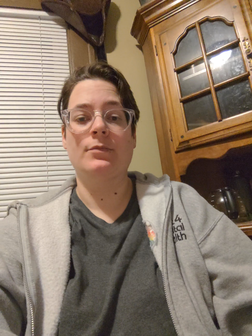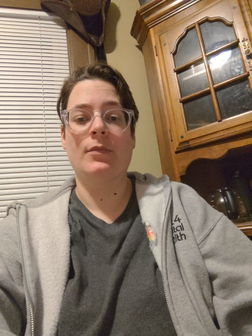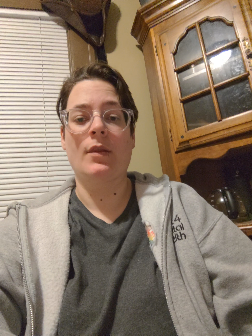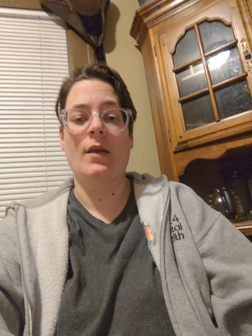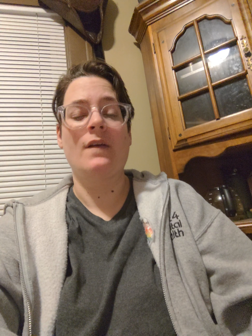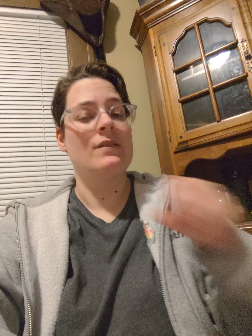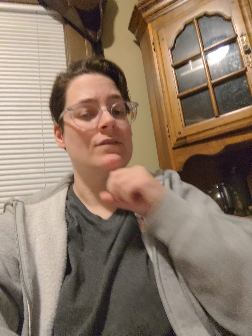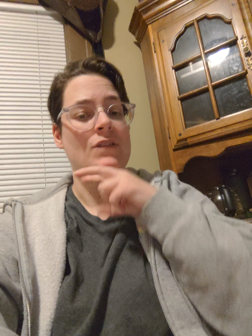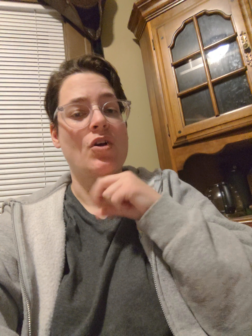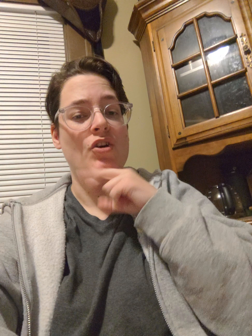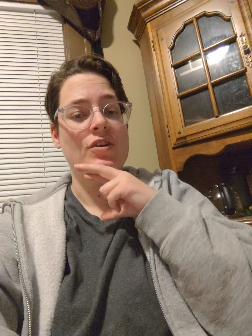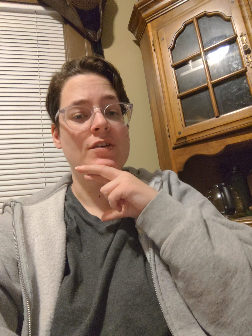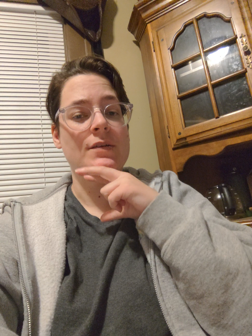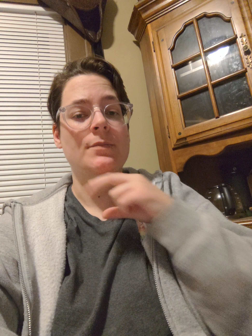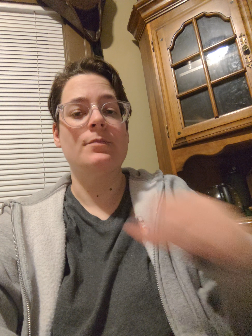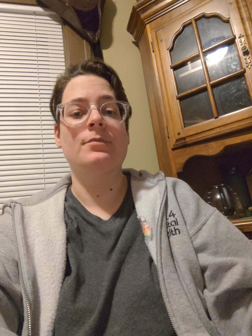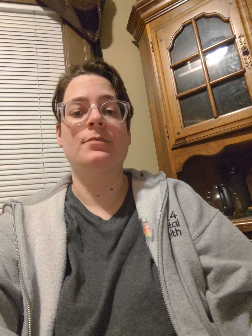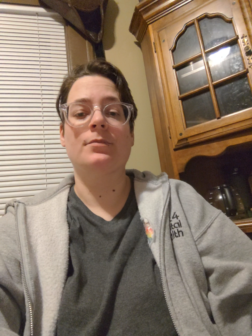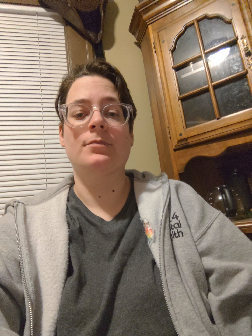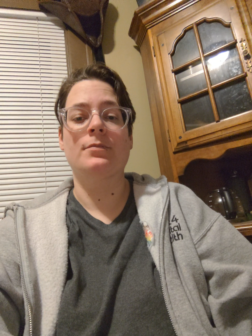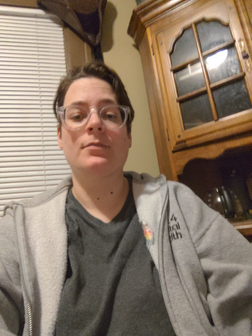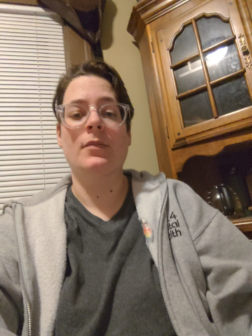frog